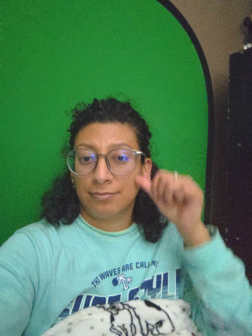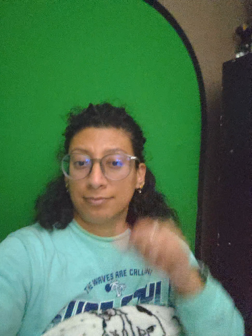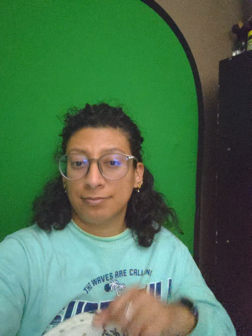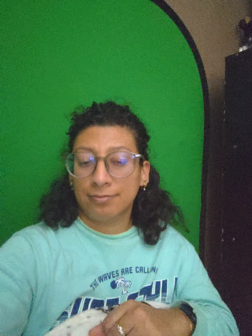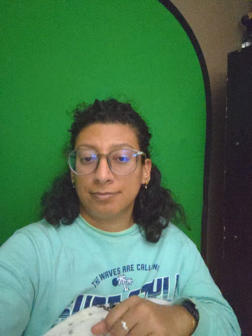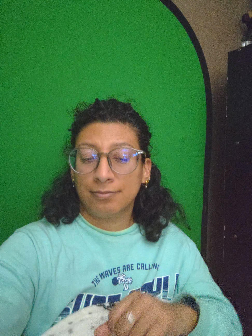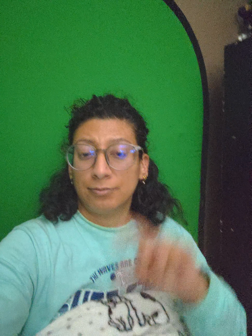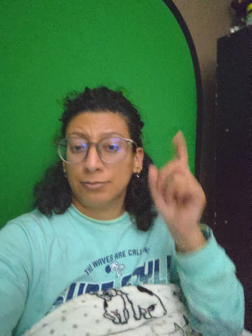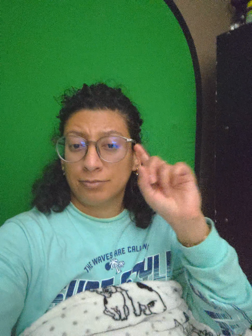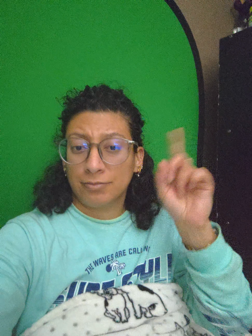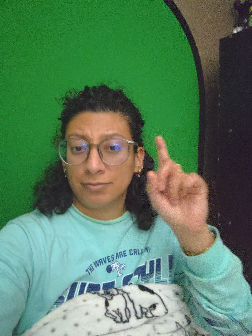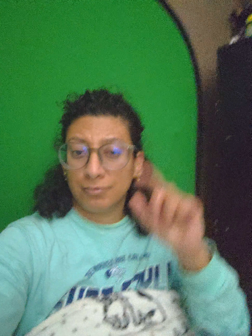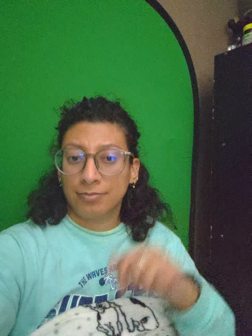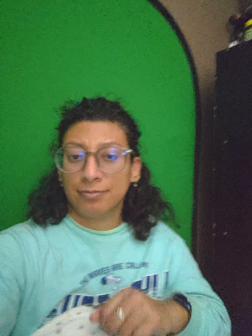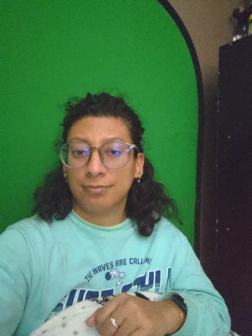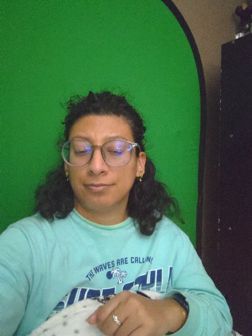where